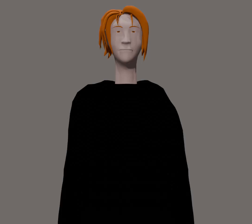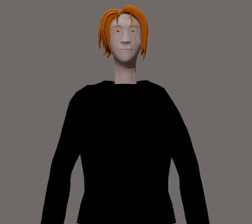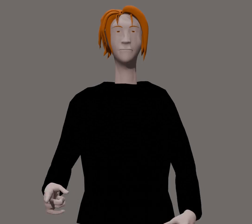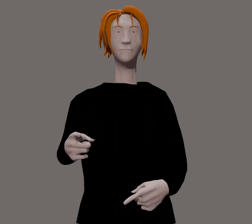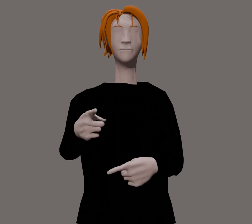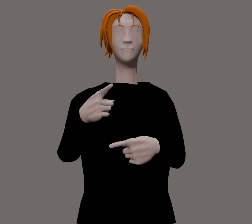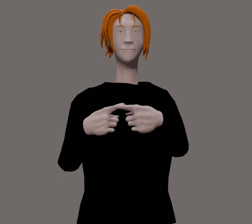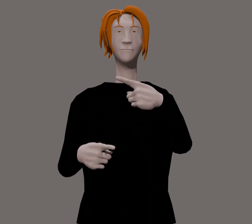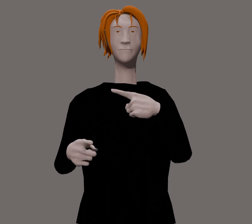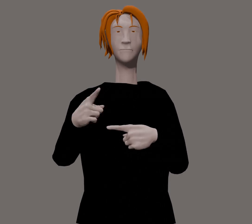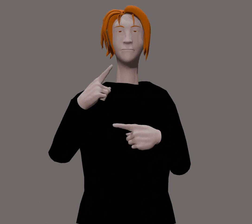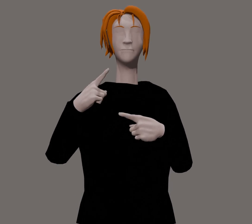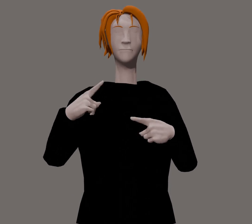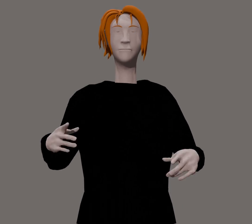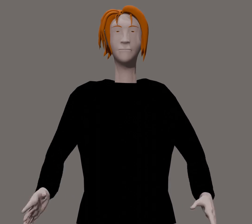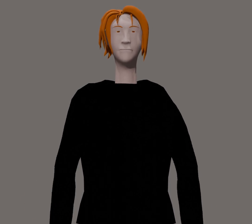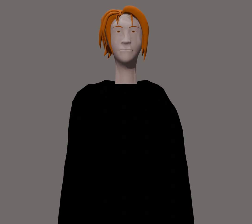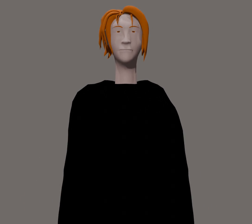Come Eng